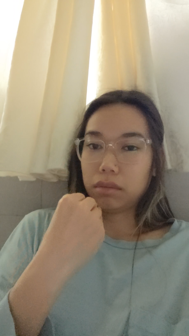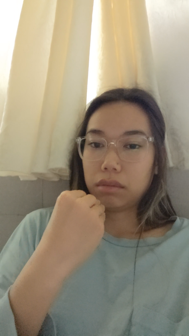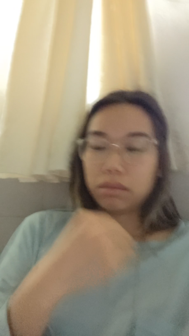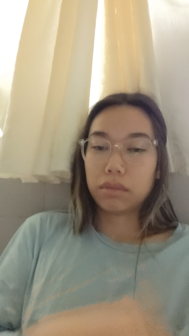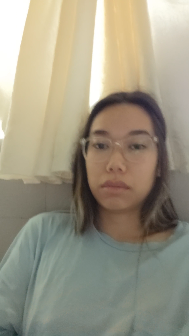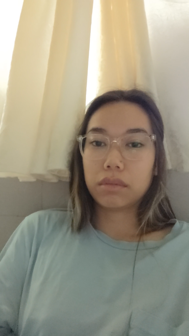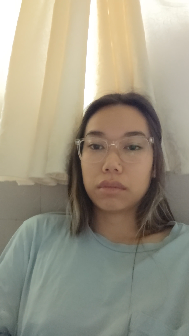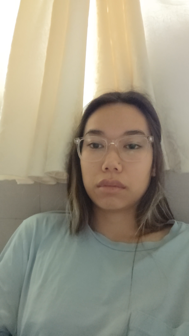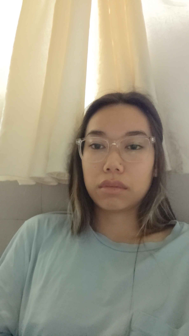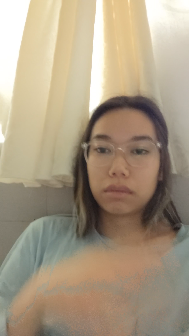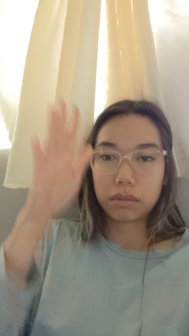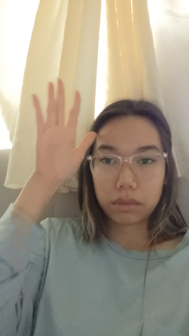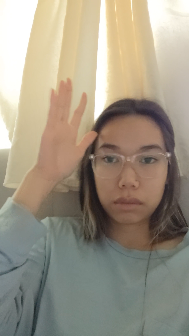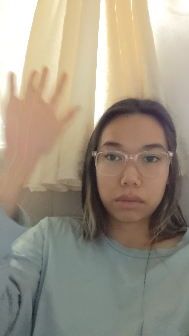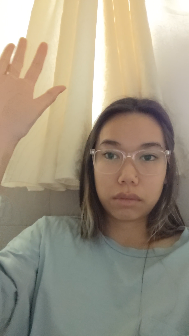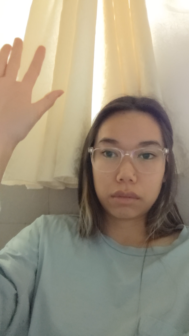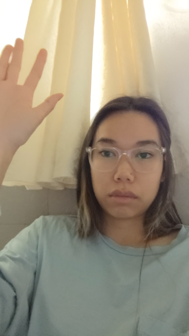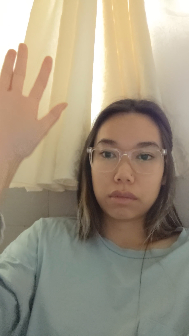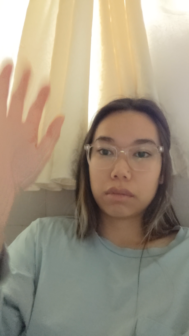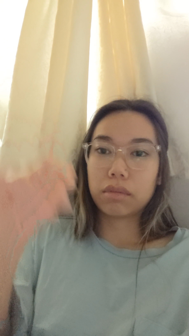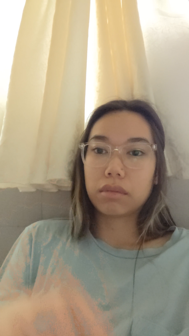moose